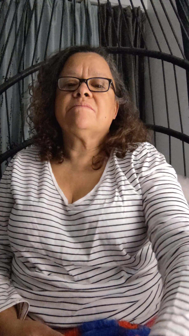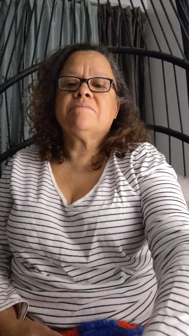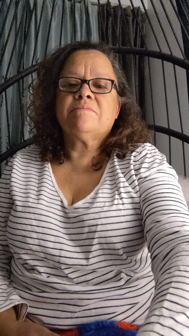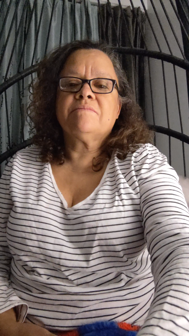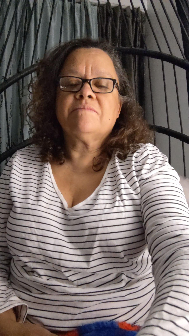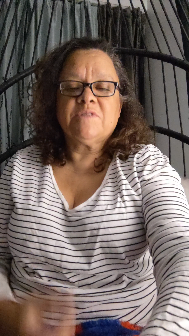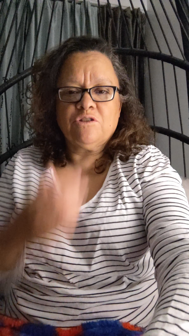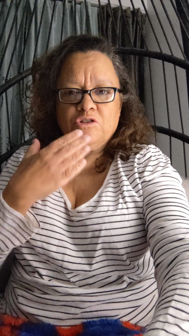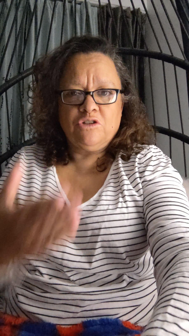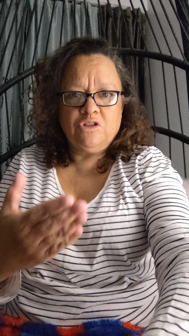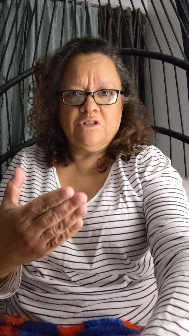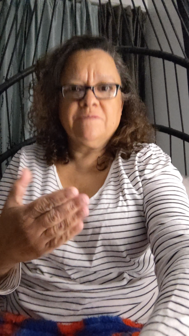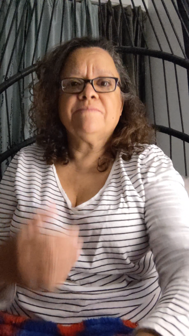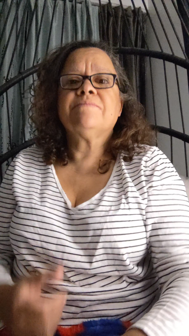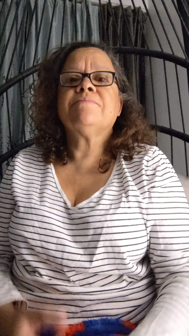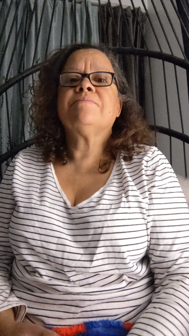good